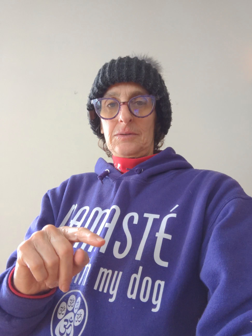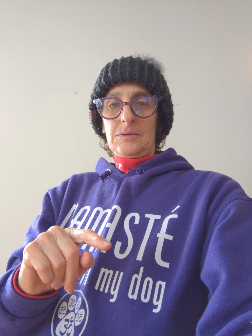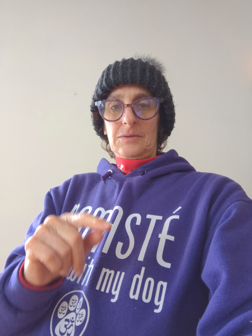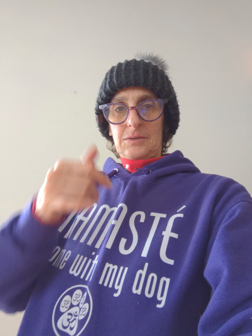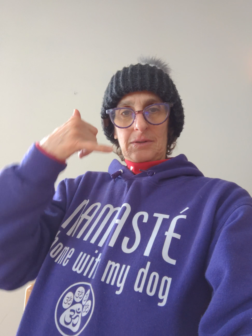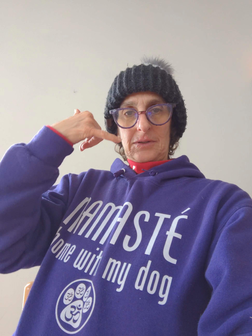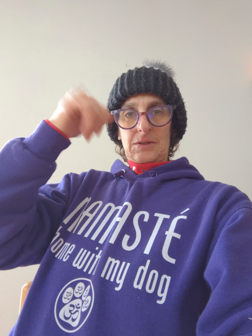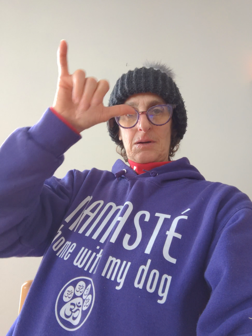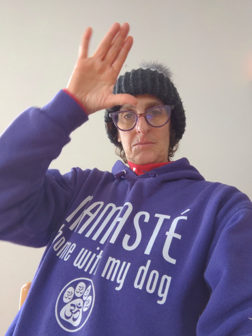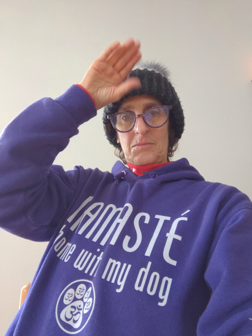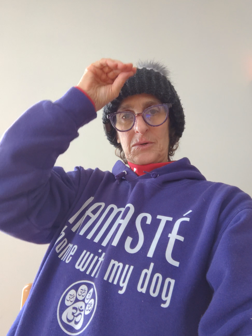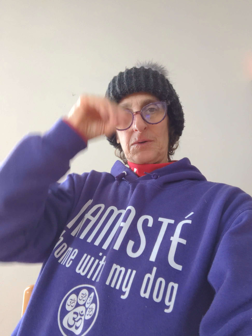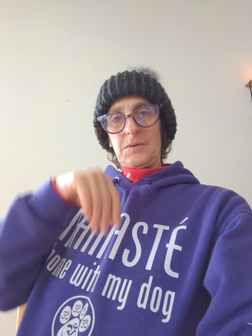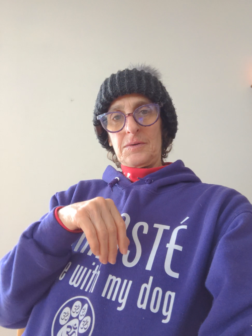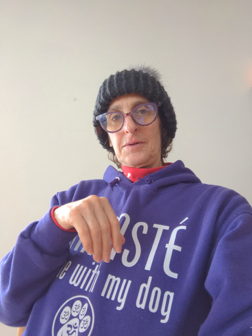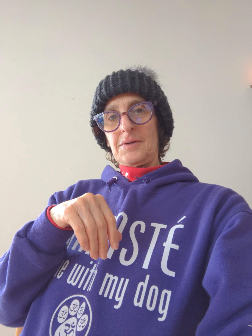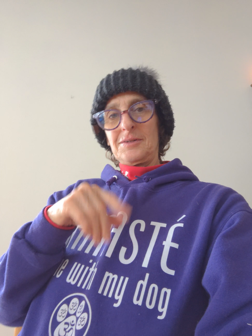cowboy